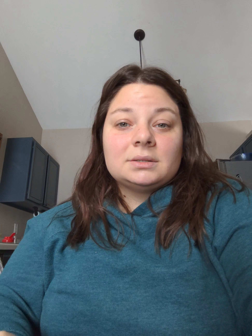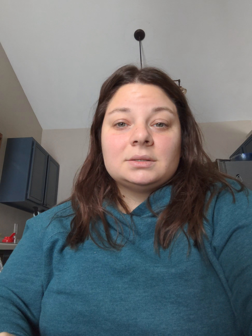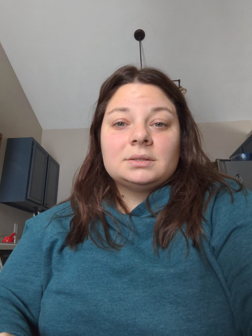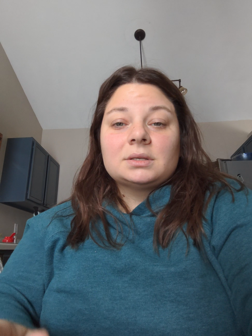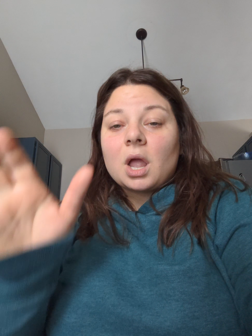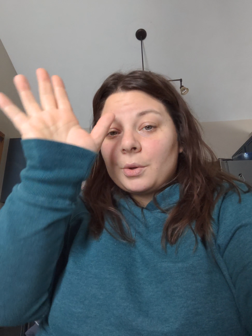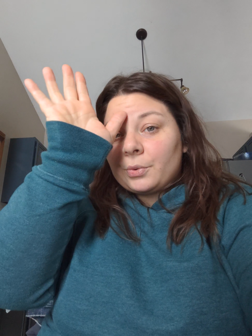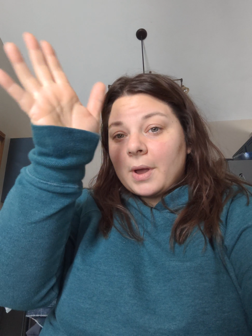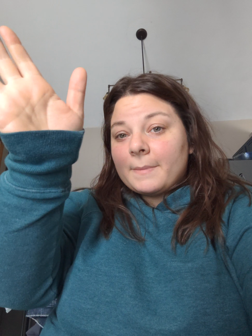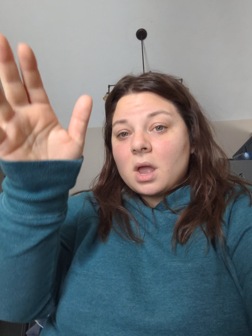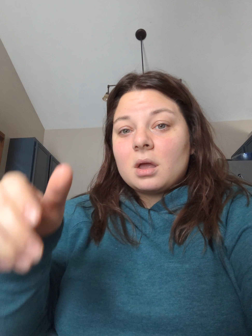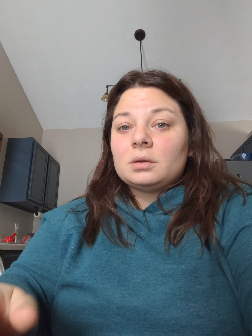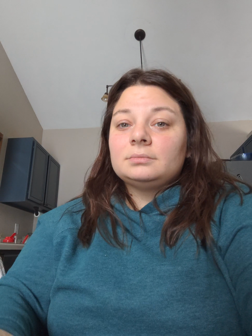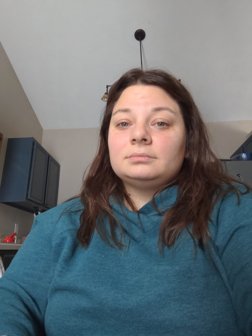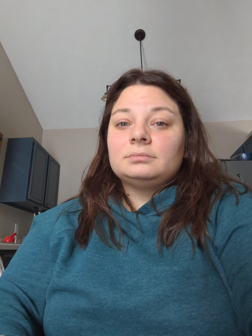grandpa